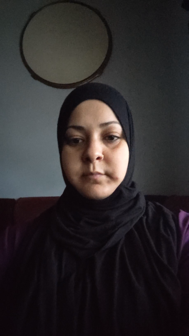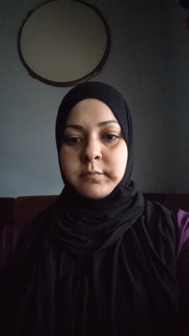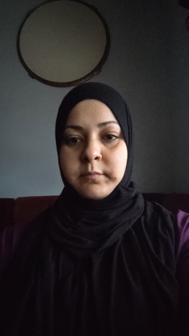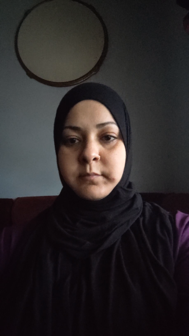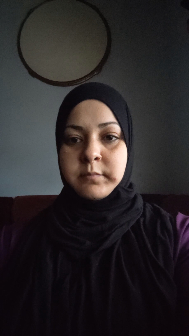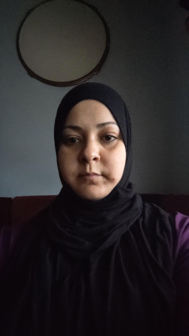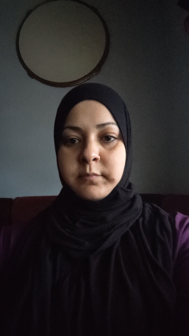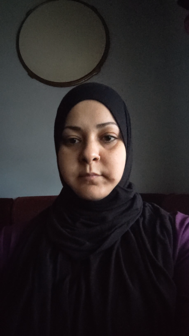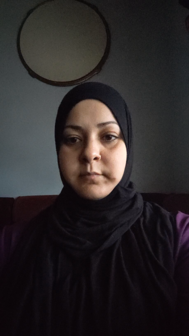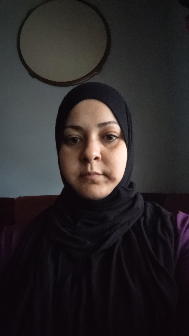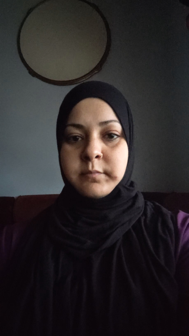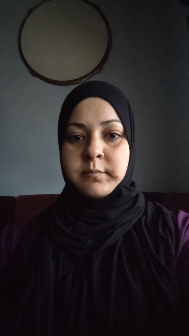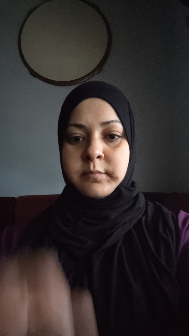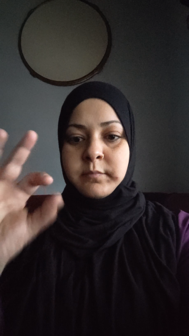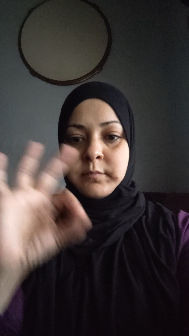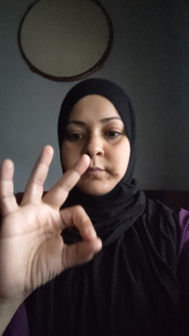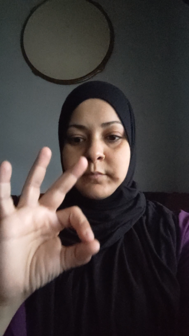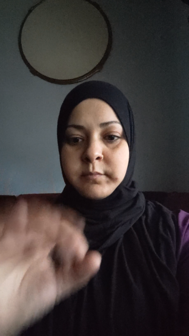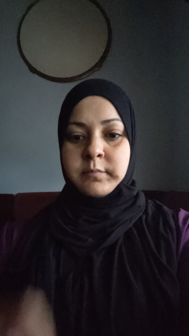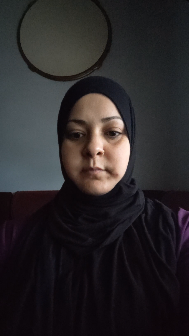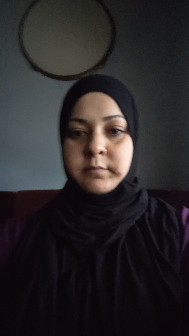fit